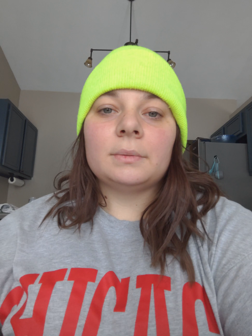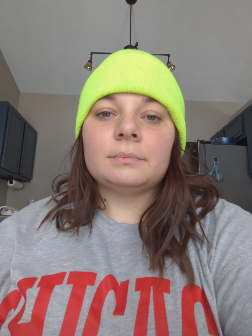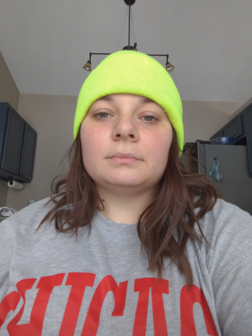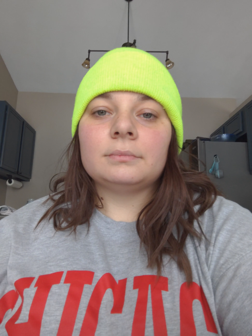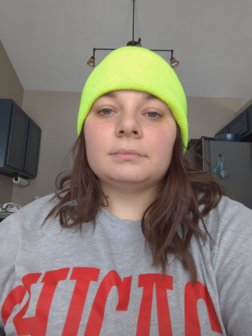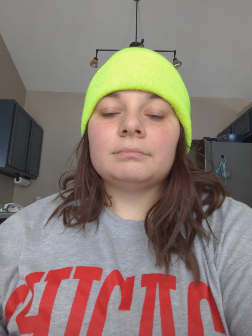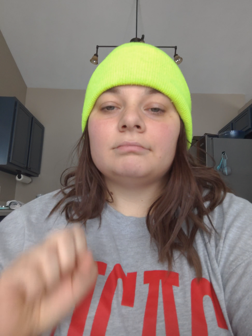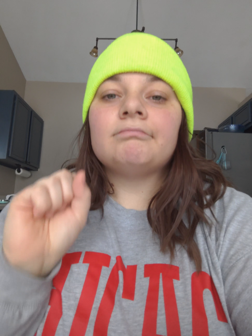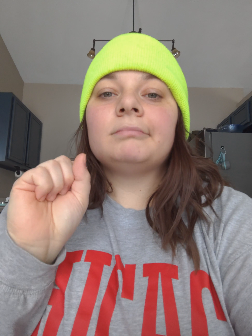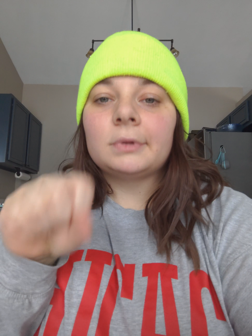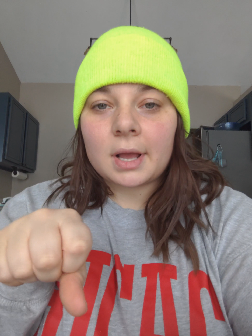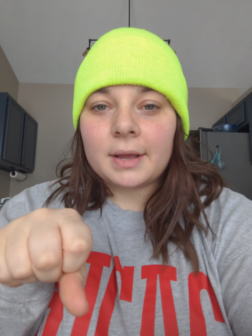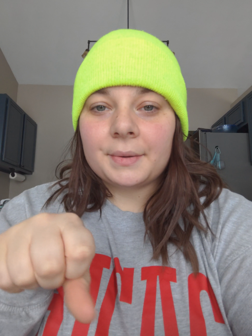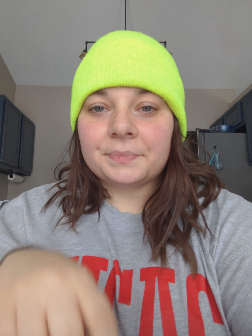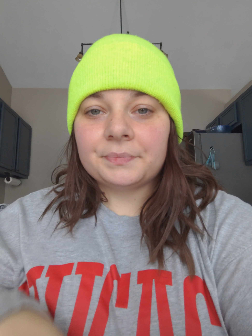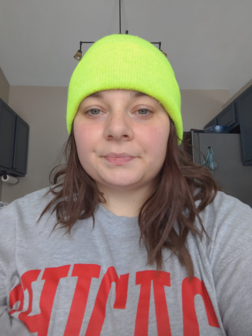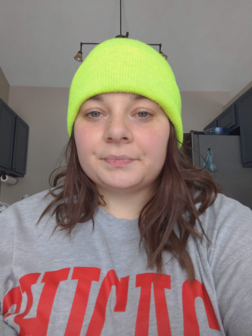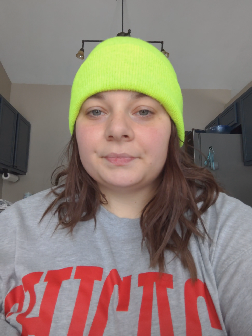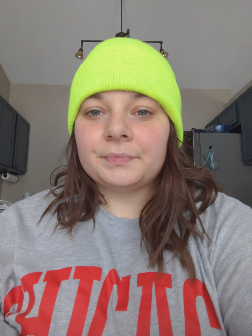can